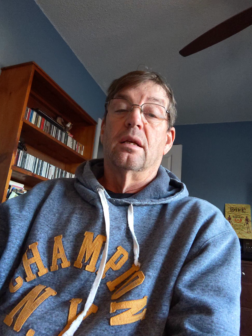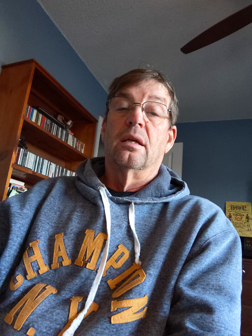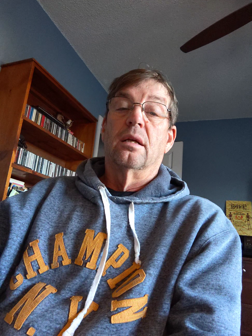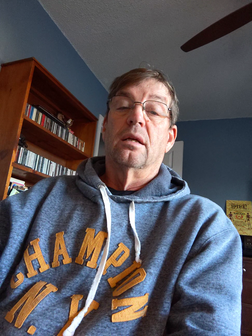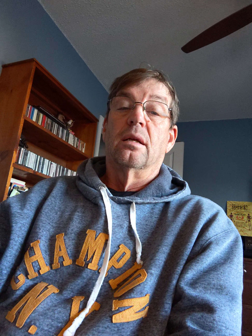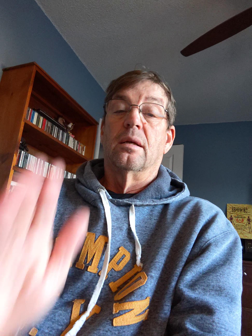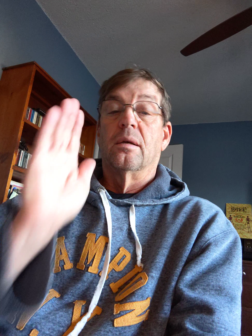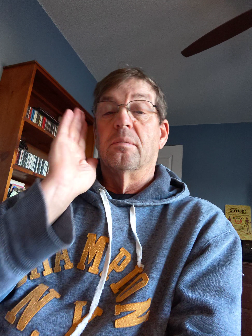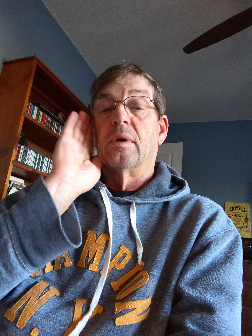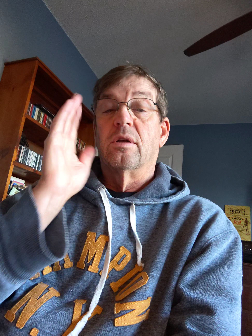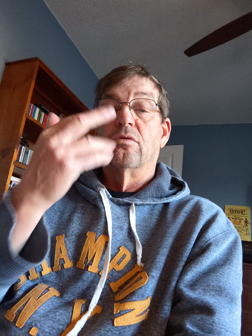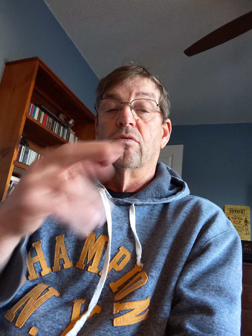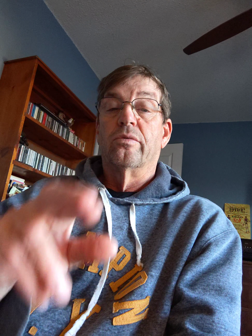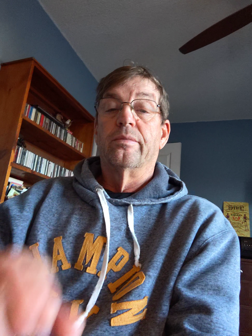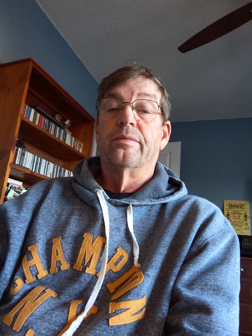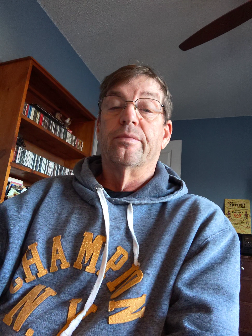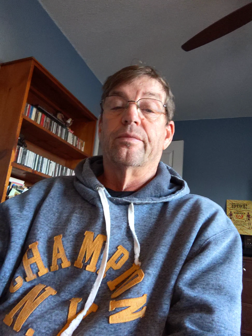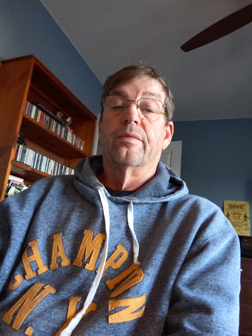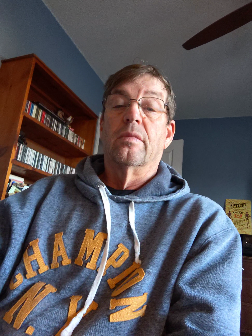bedroom